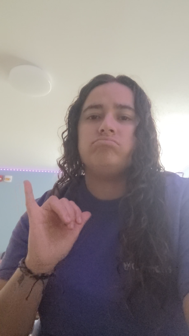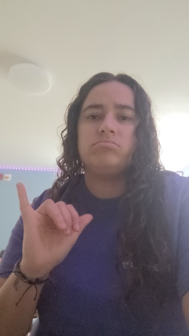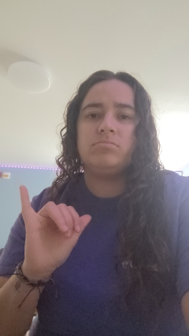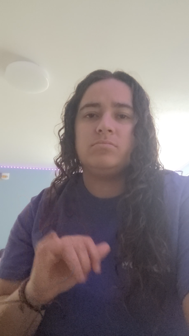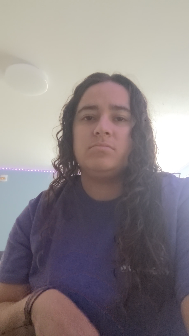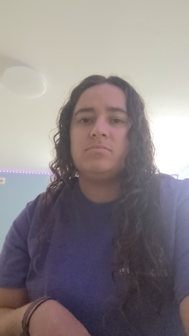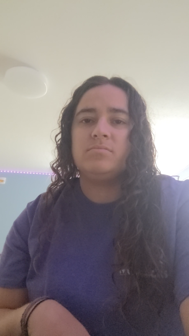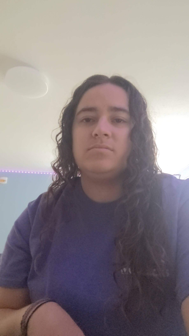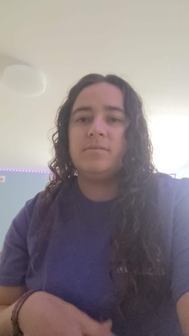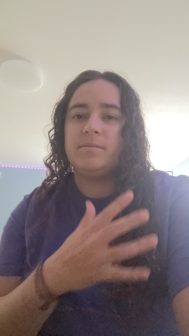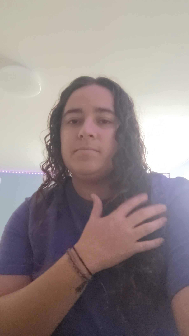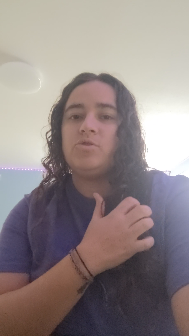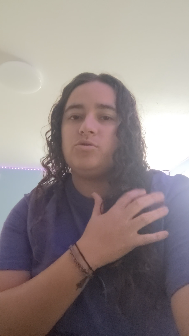bear